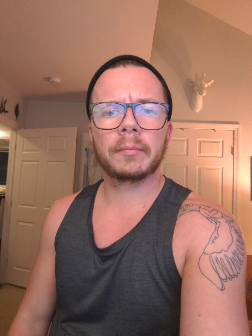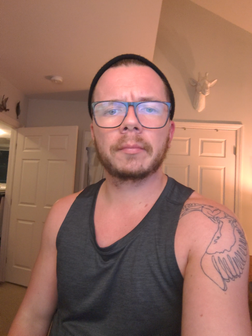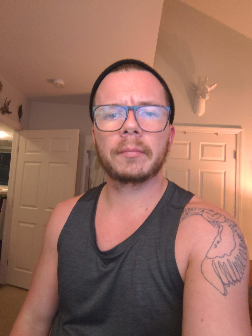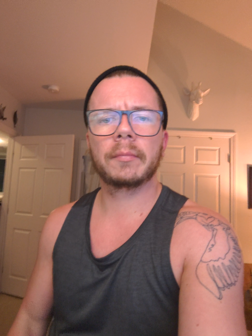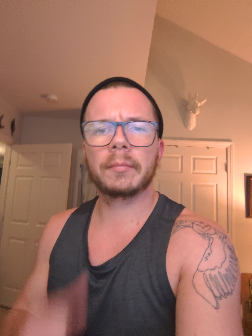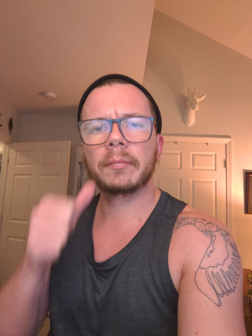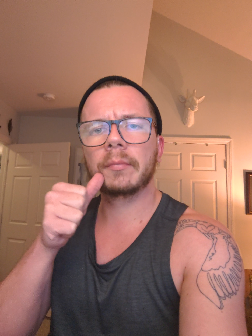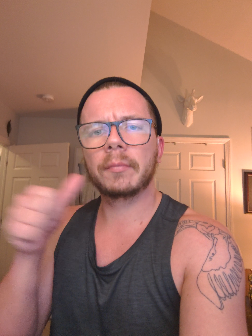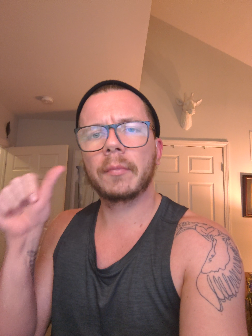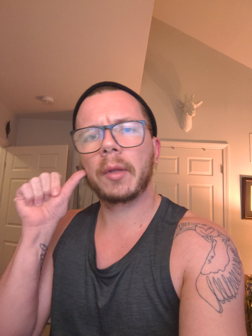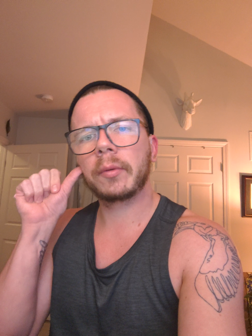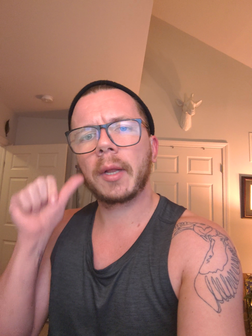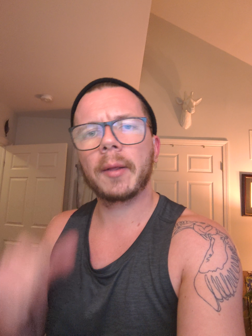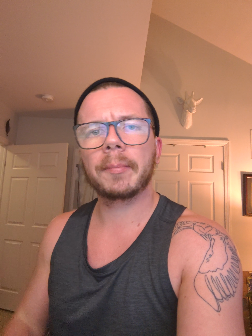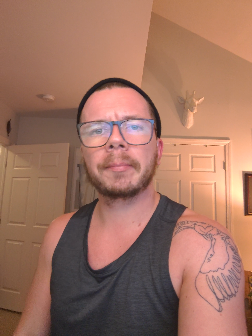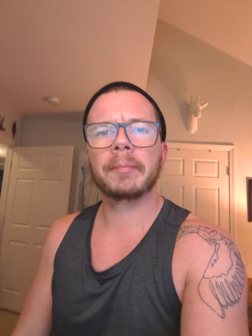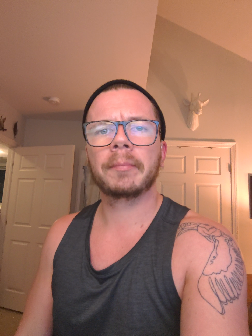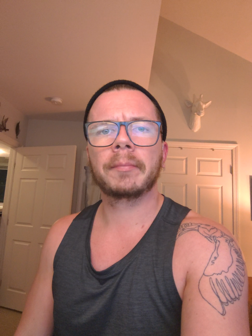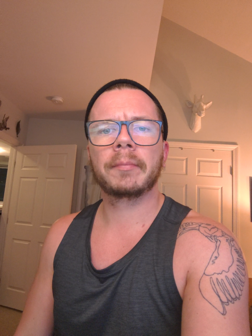yesterday